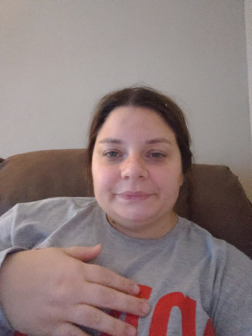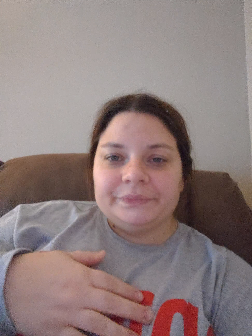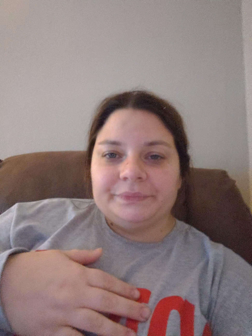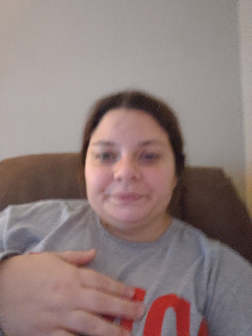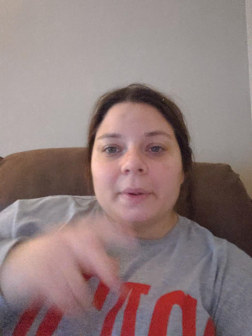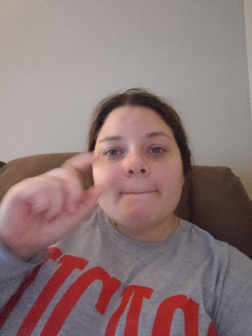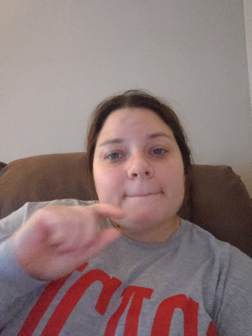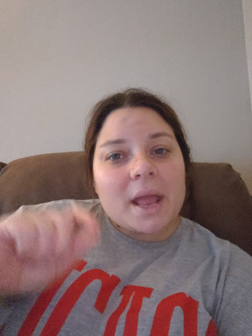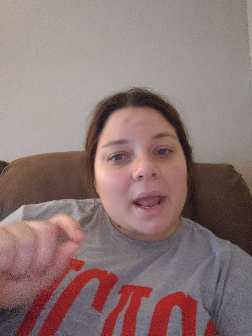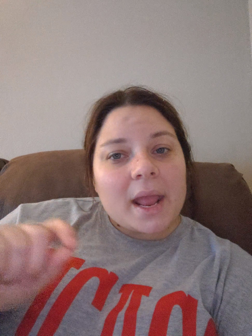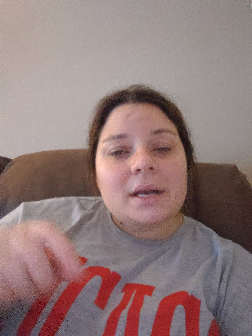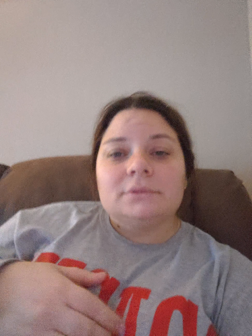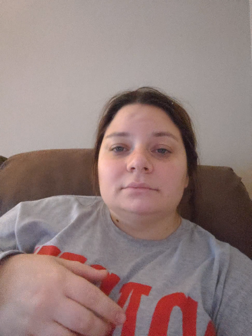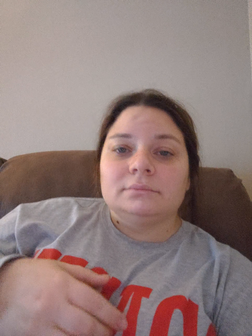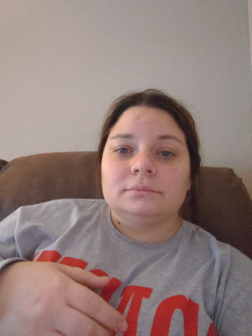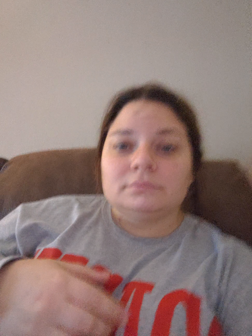pen